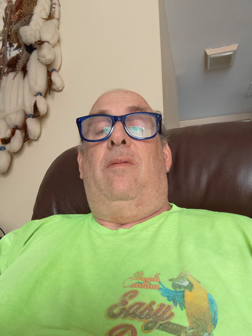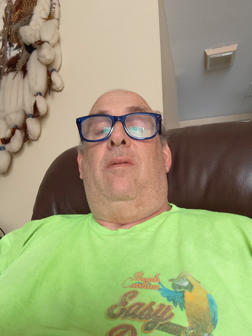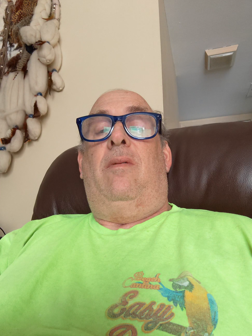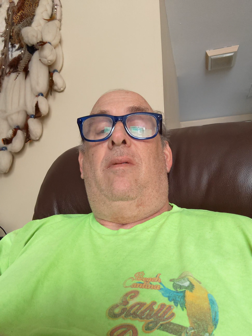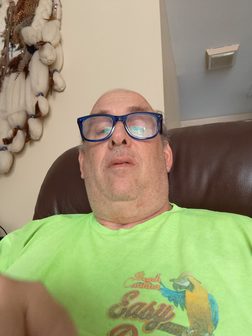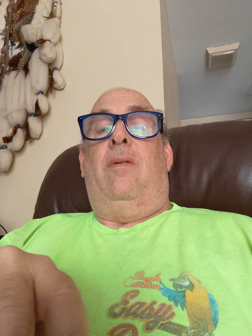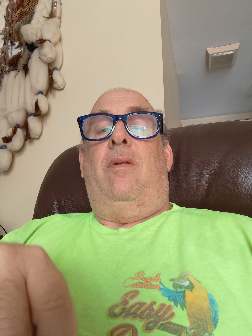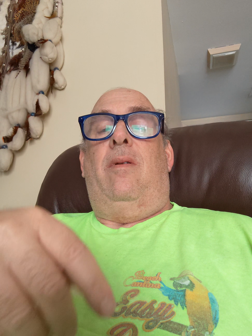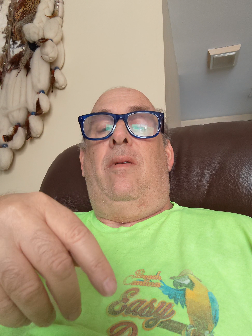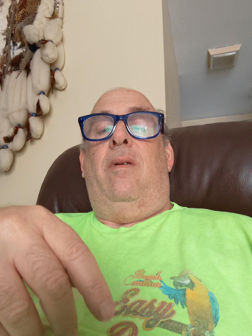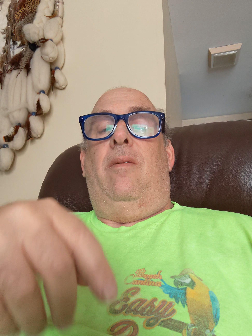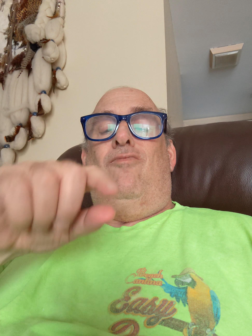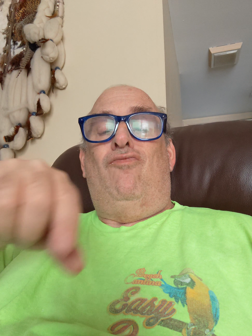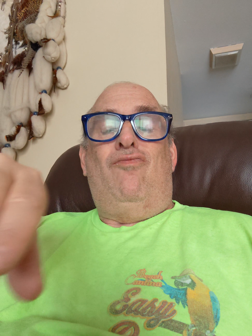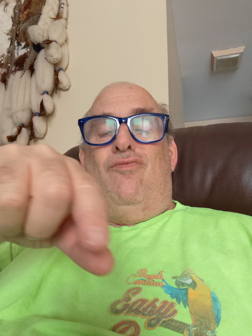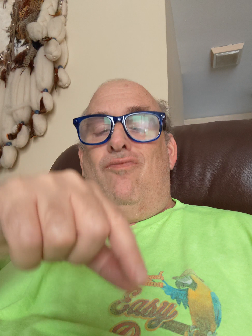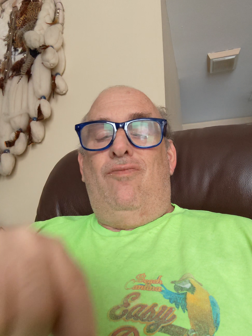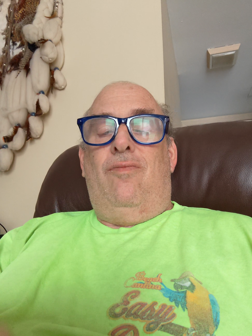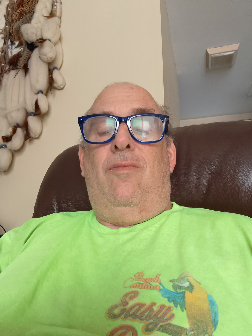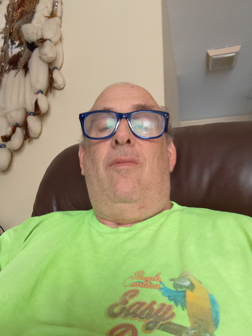puzzle